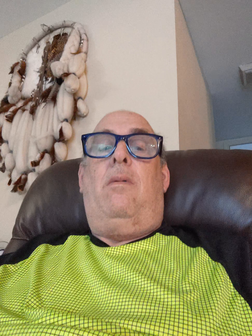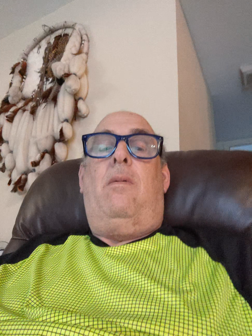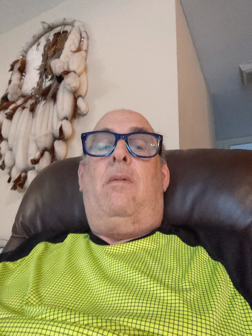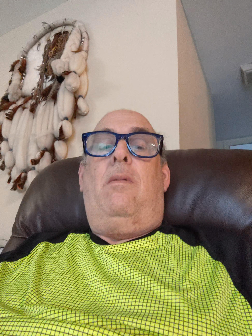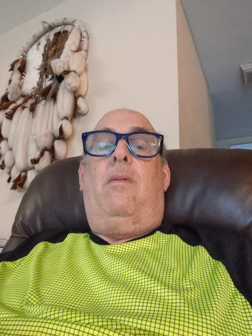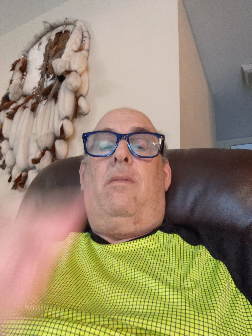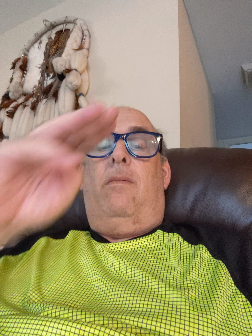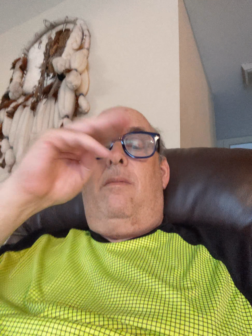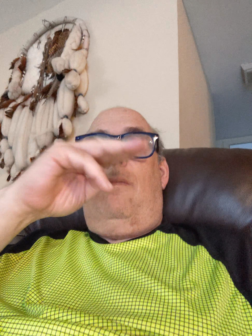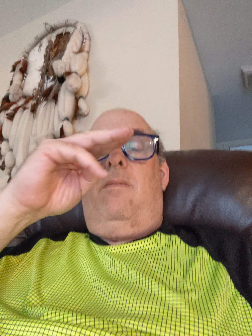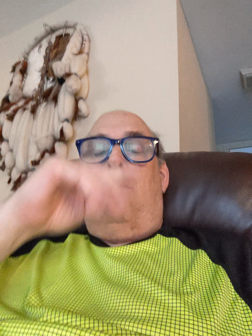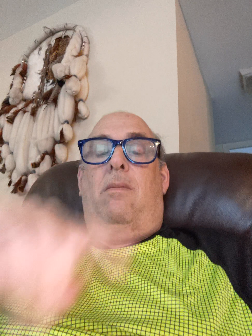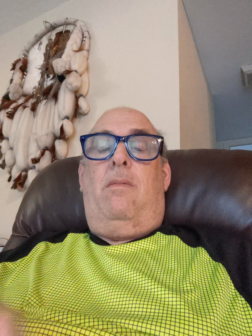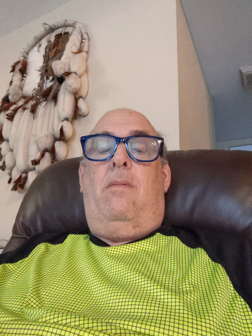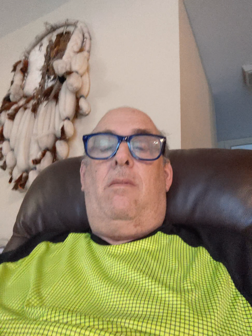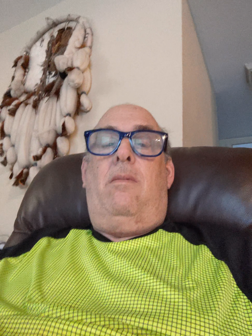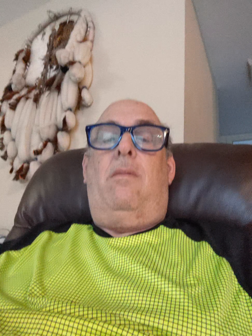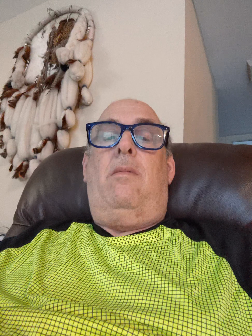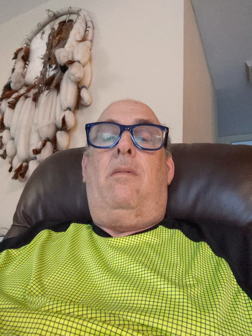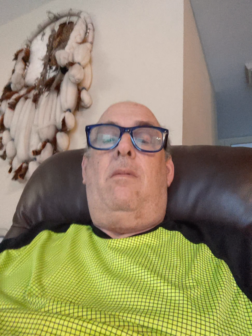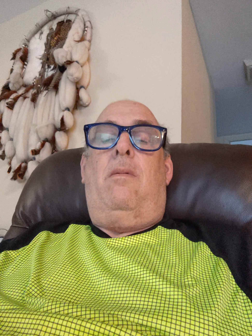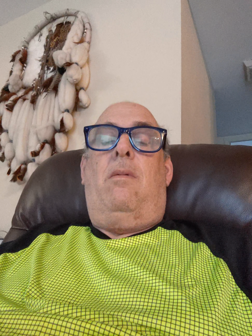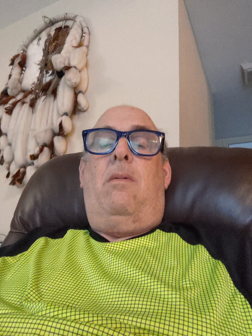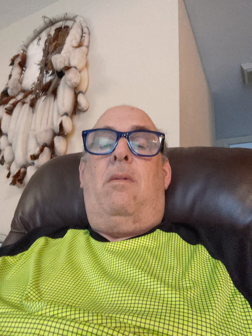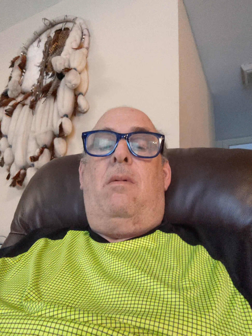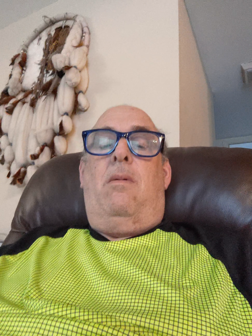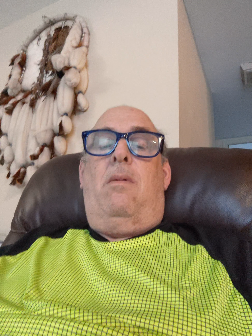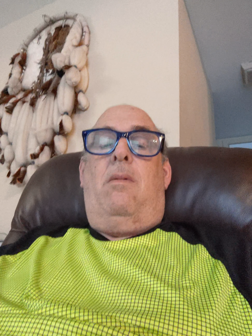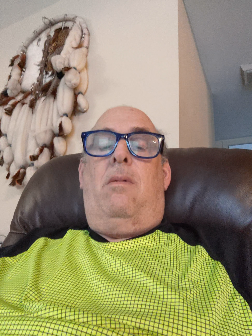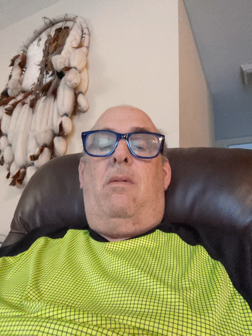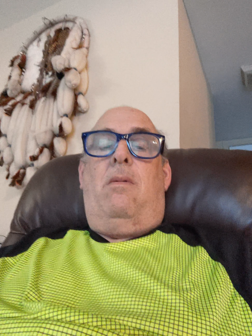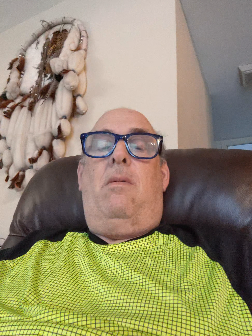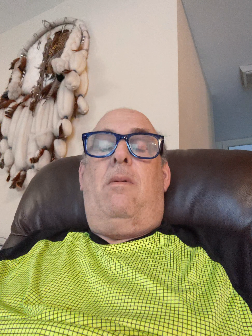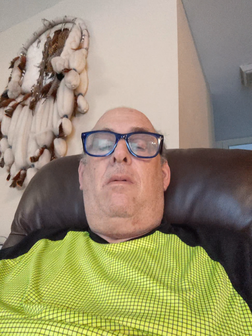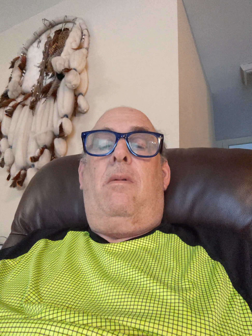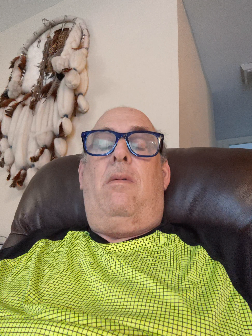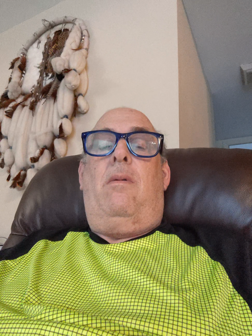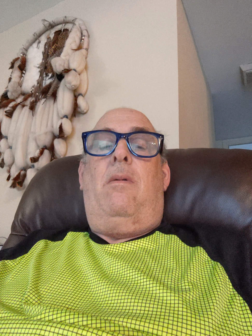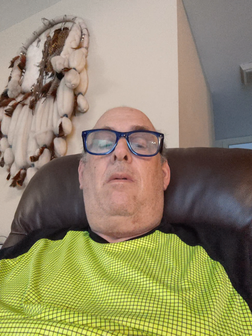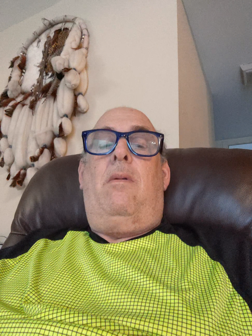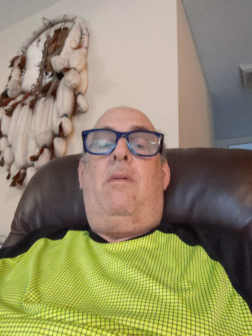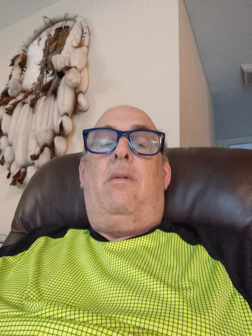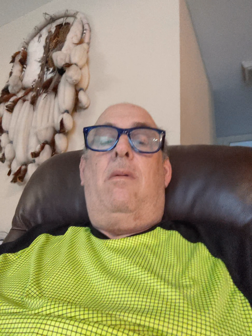mouse